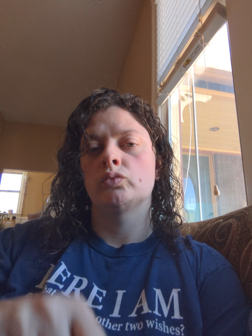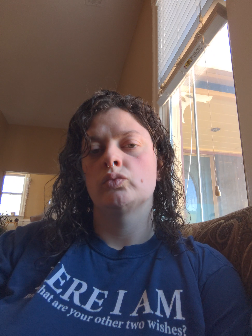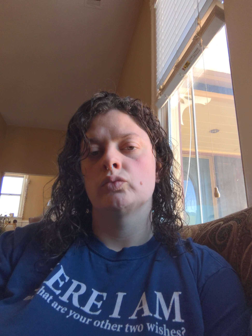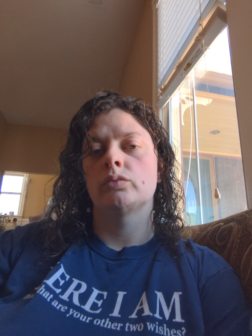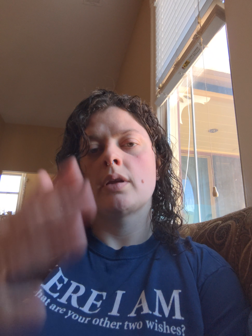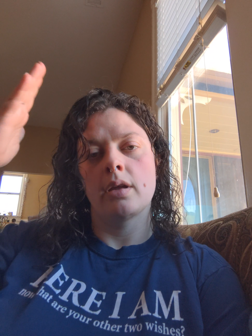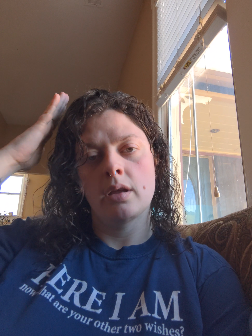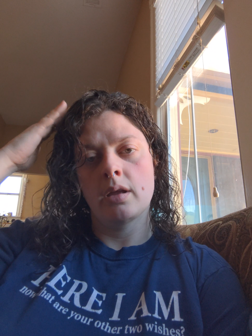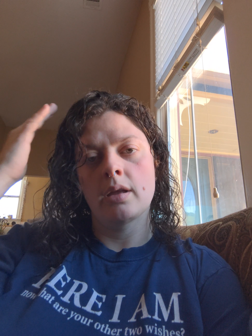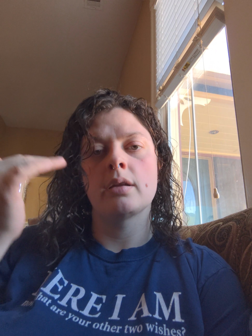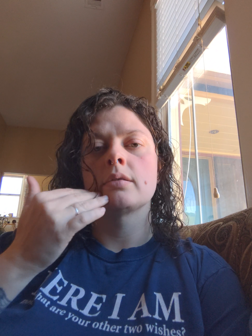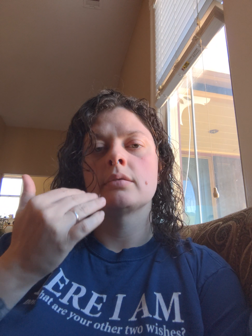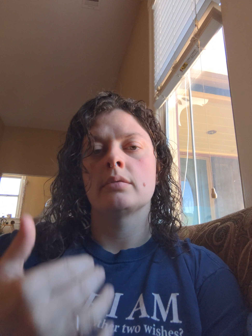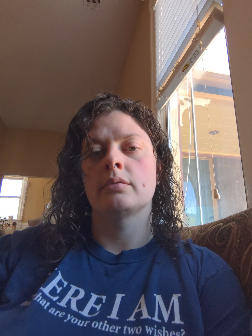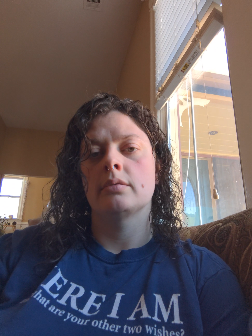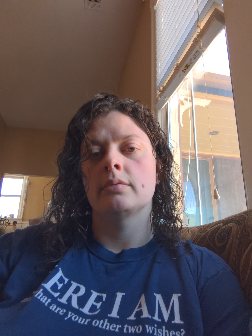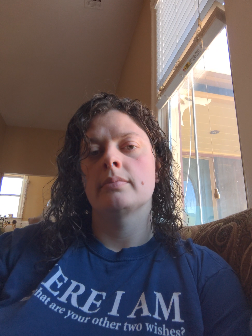head